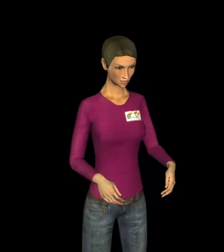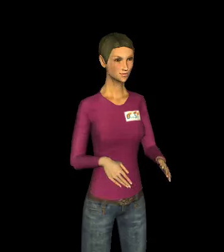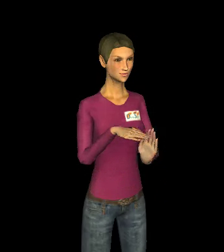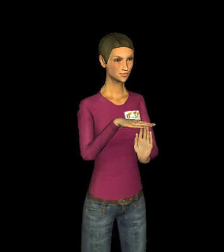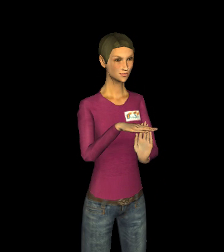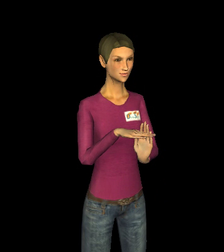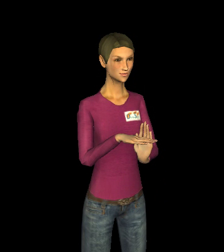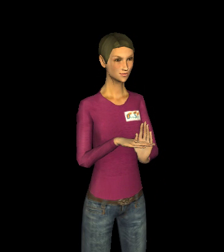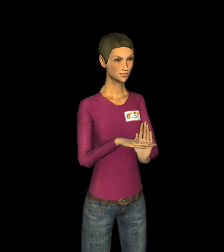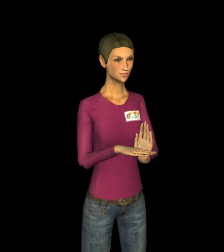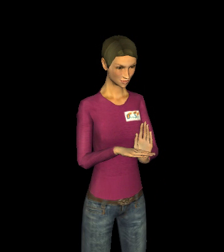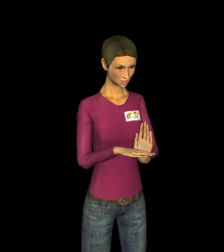قائمة